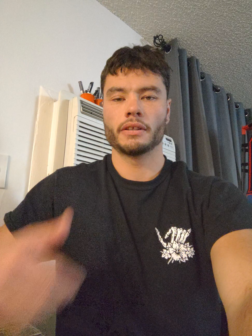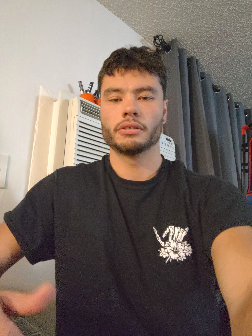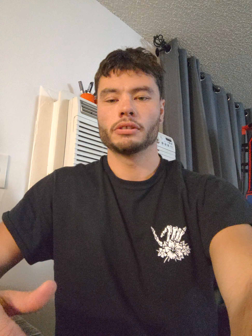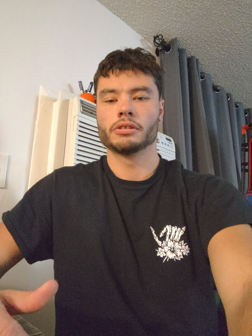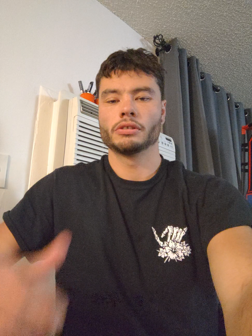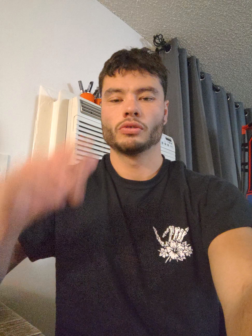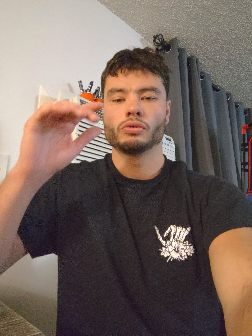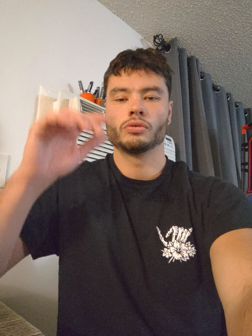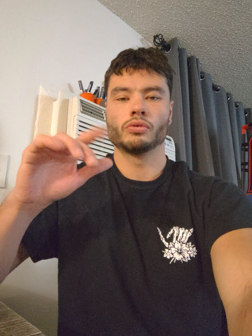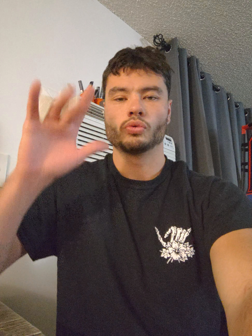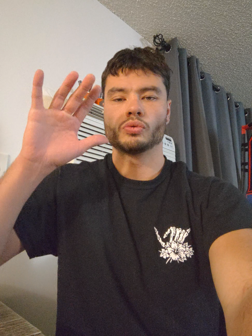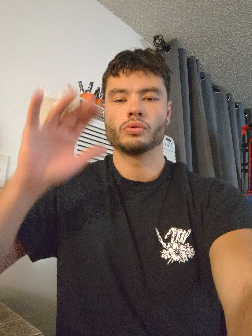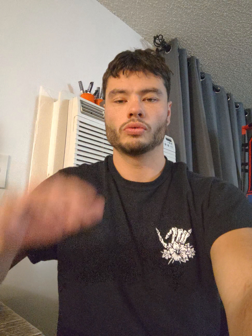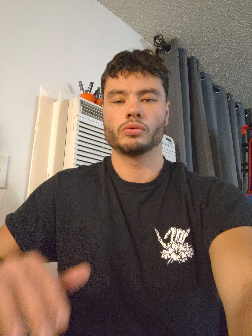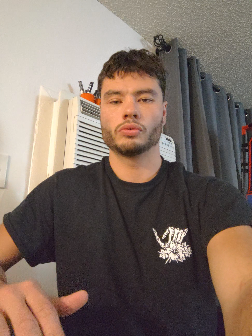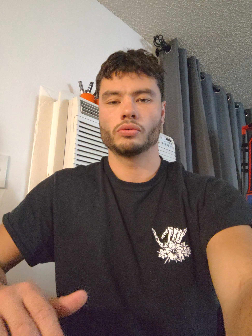snow